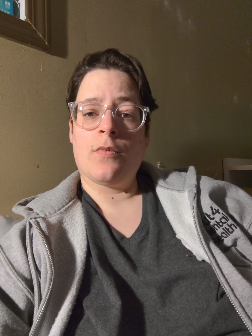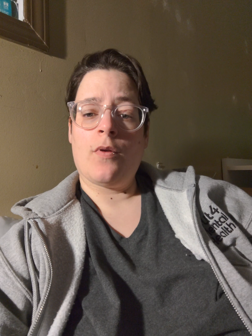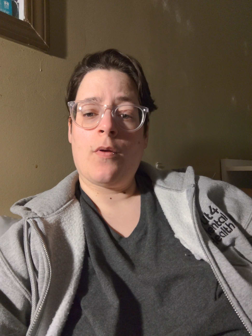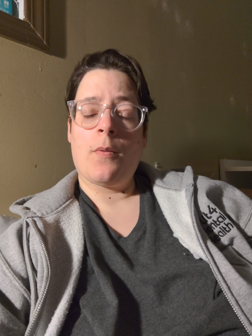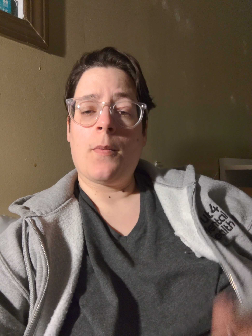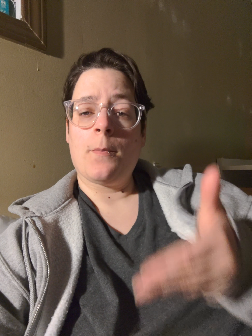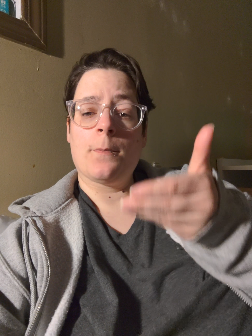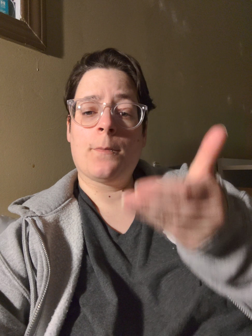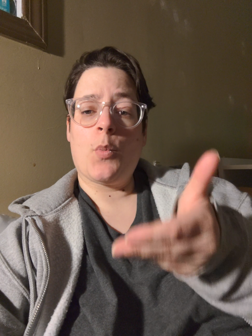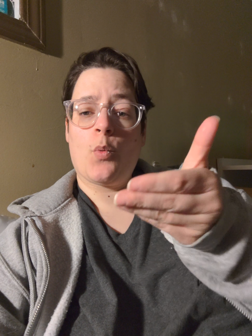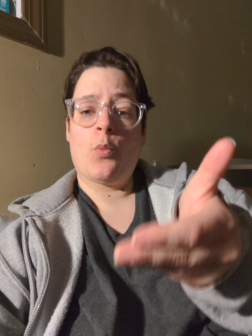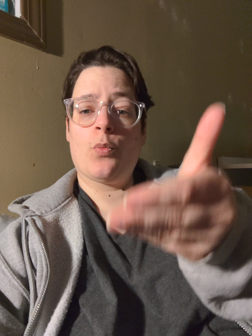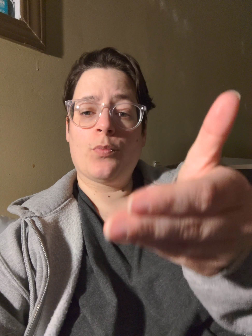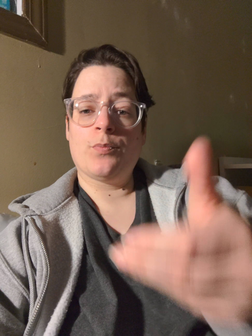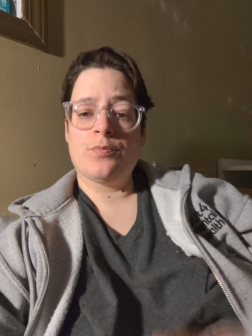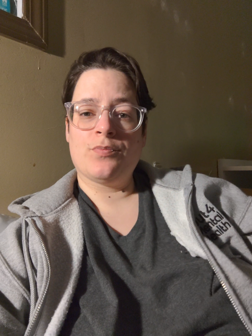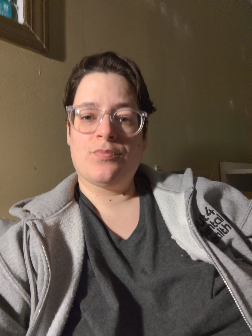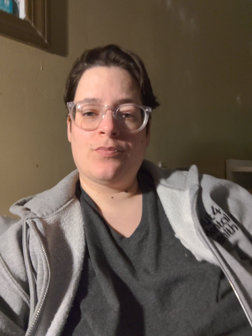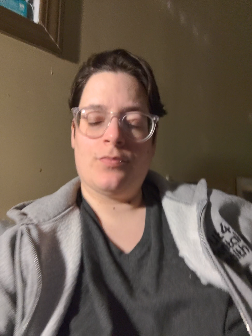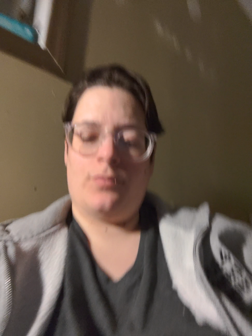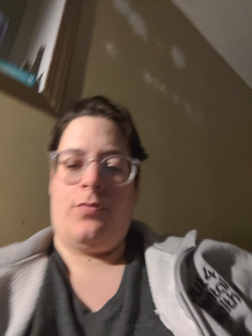boat